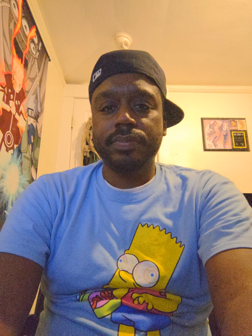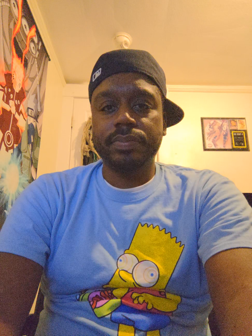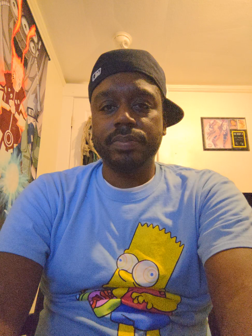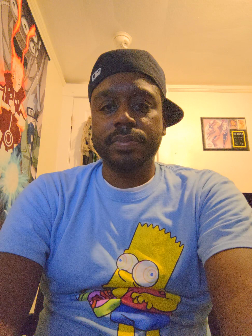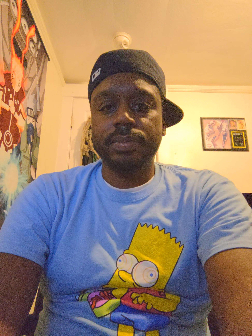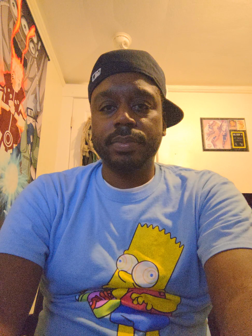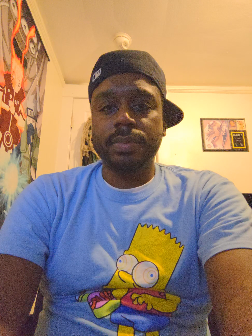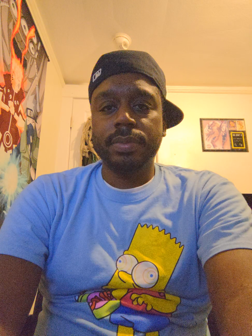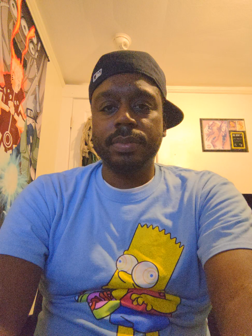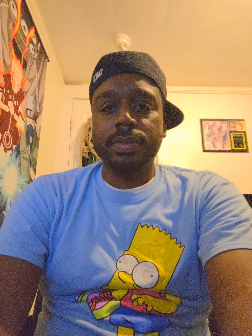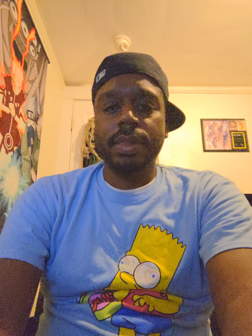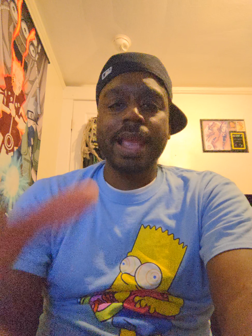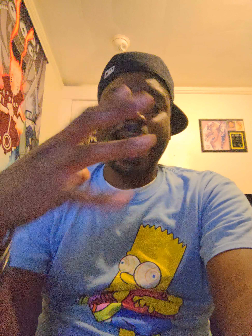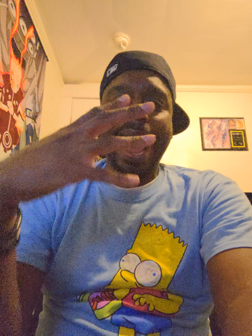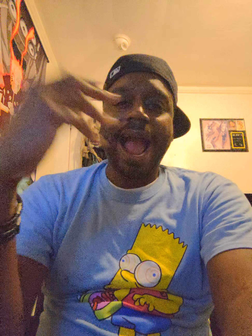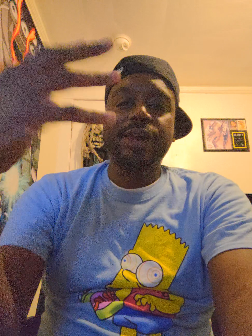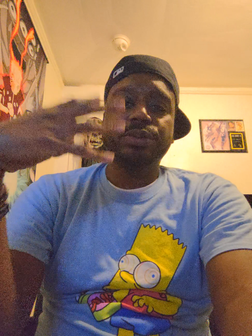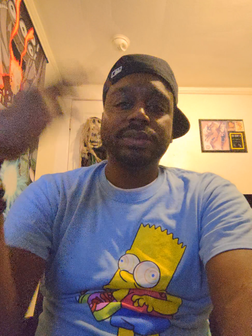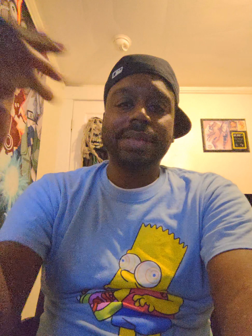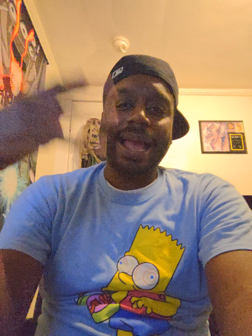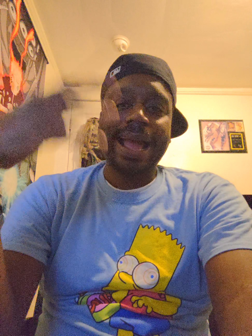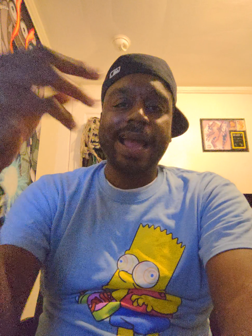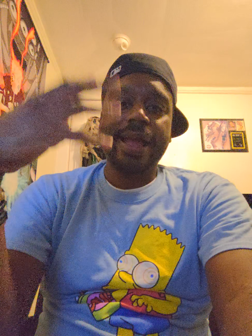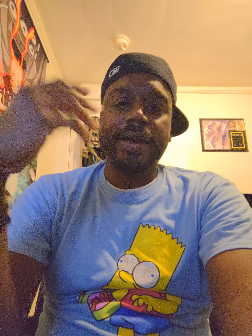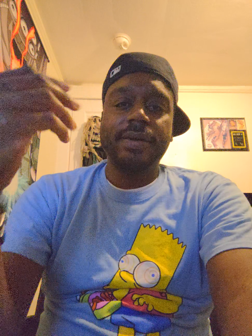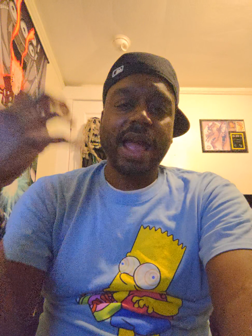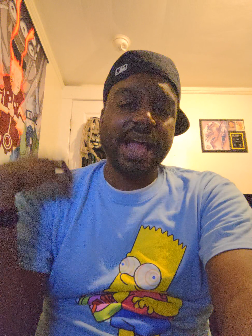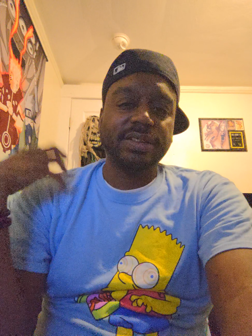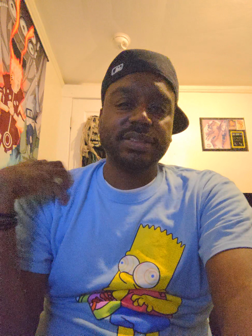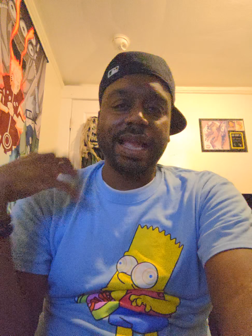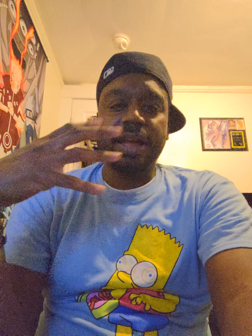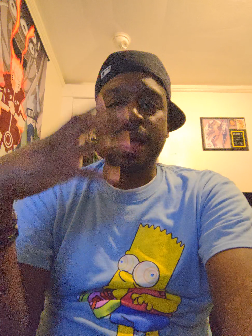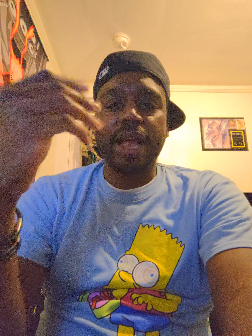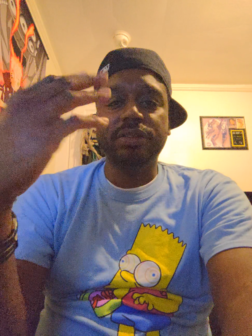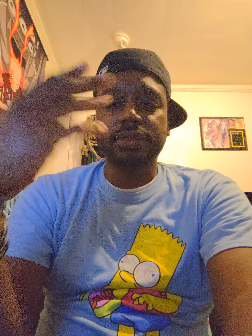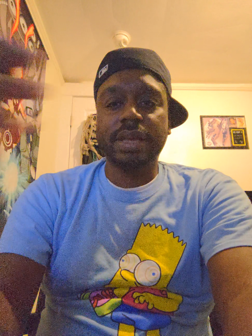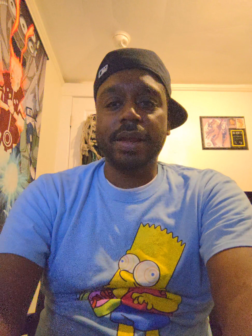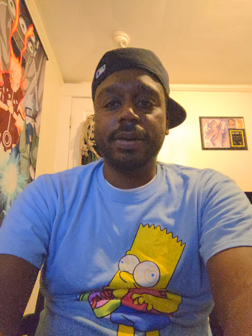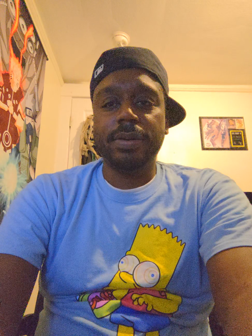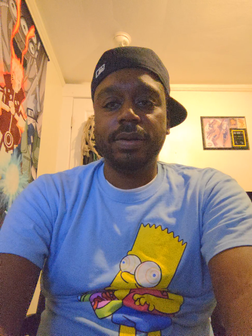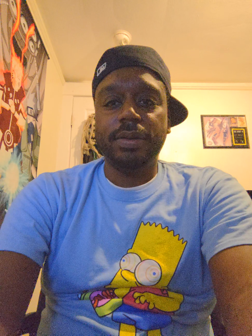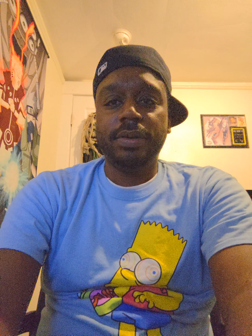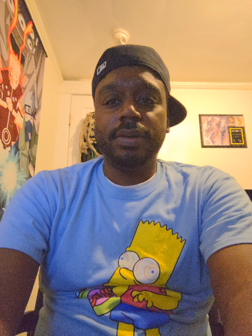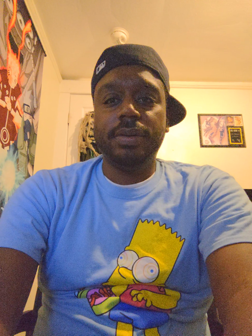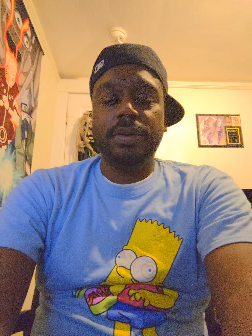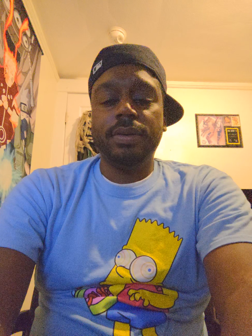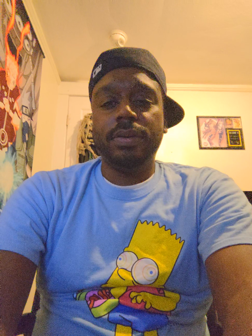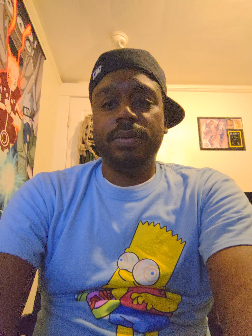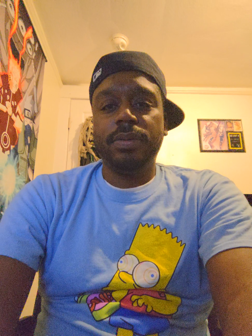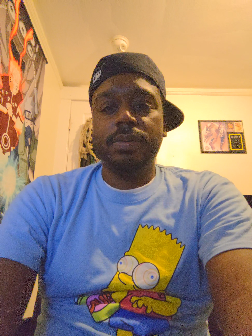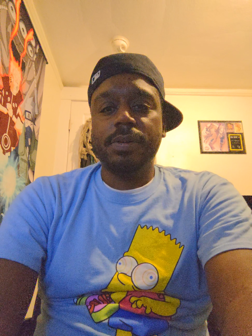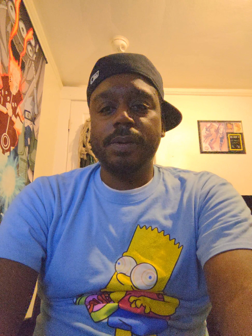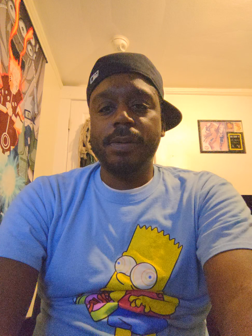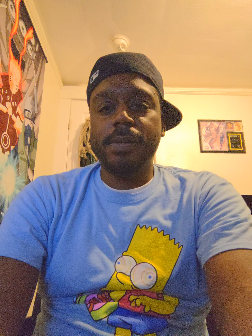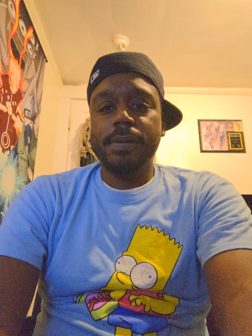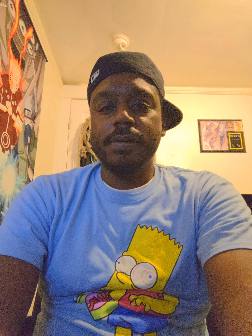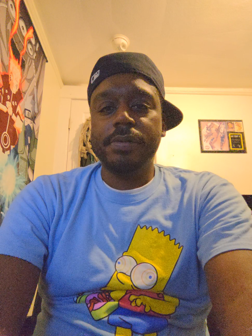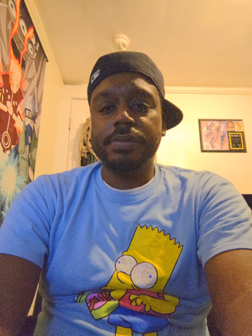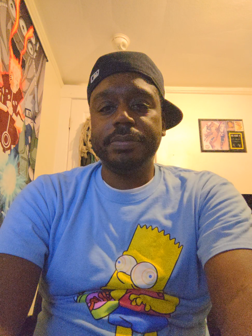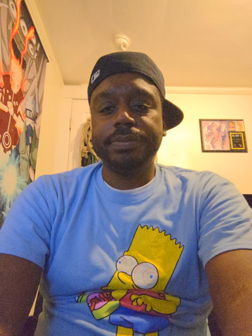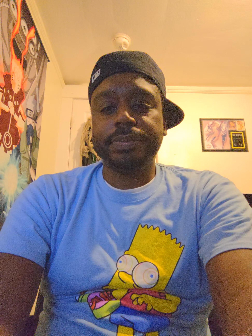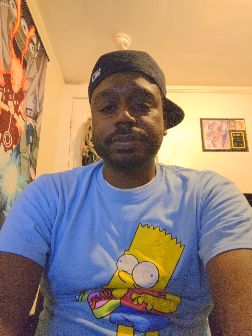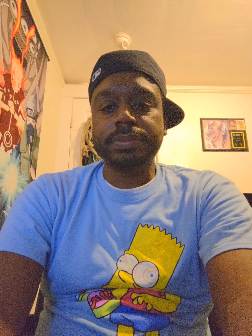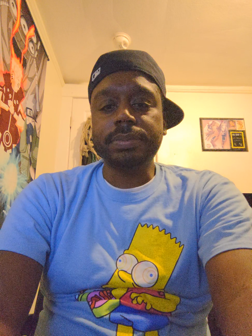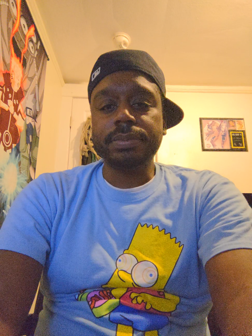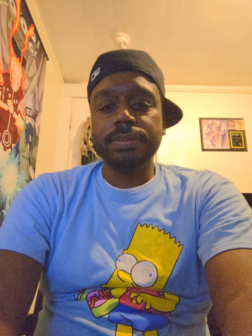outside